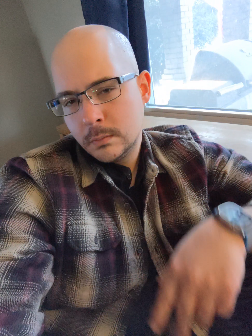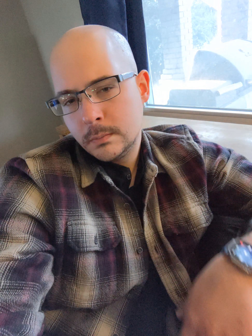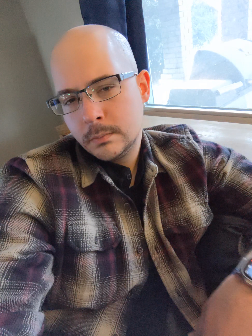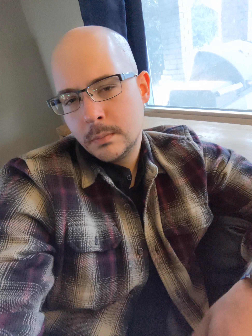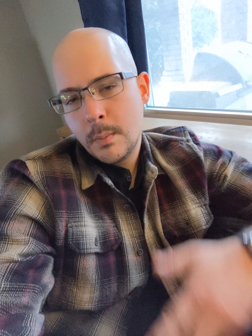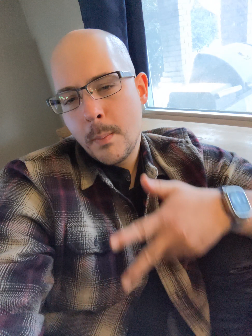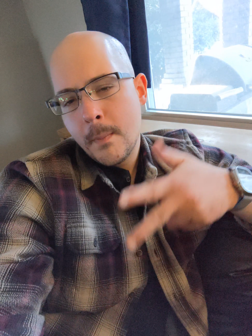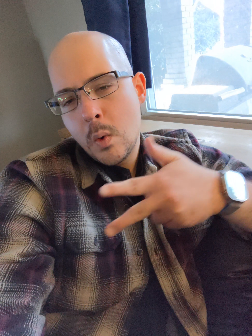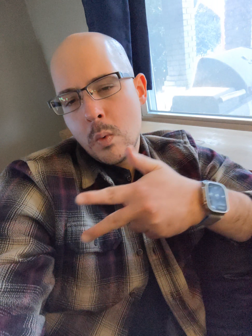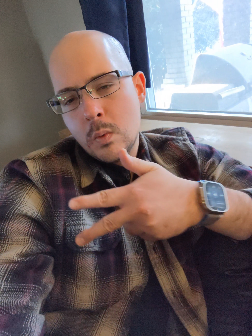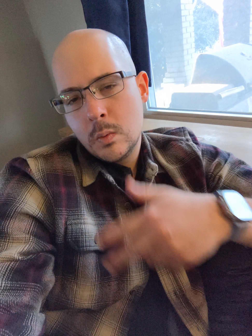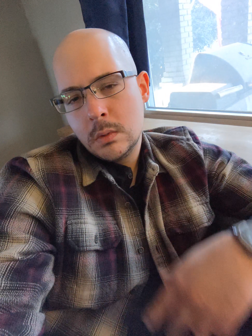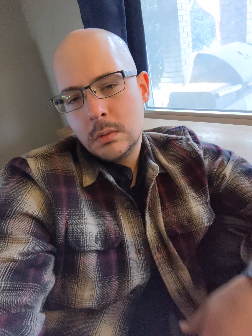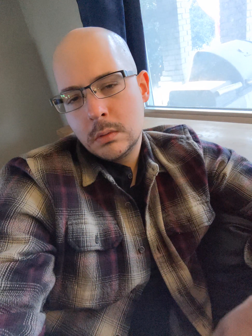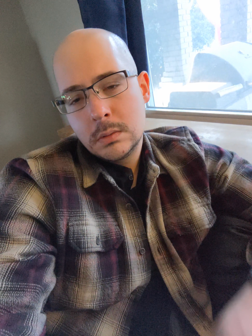boat